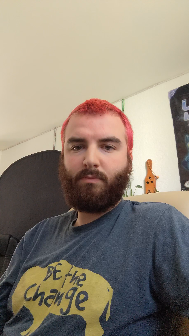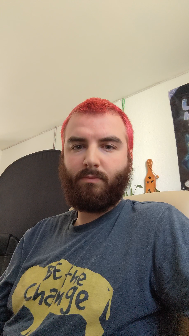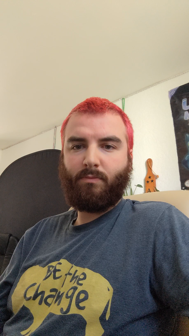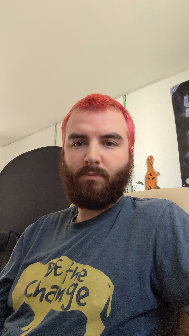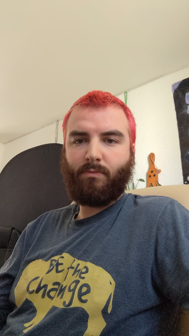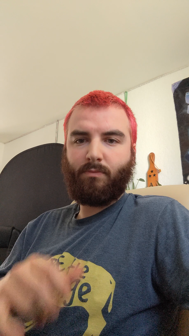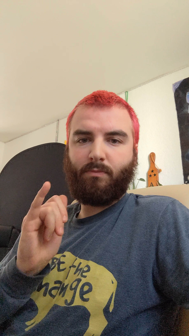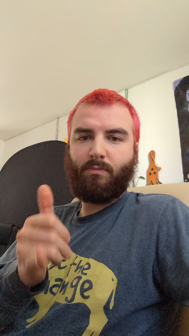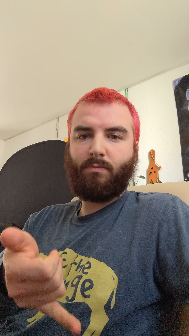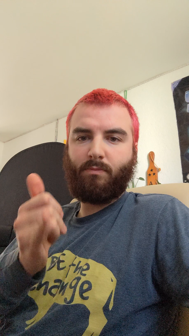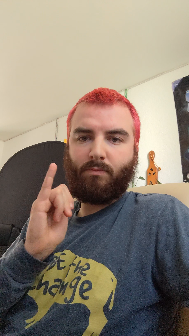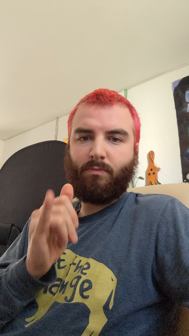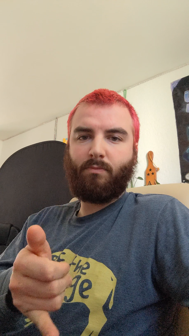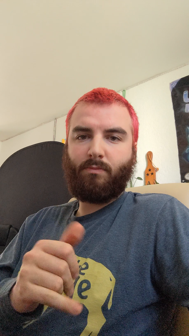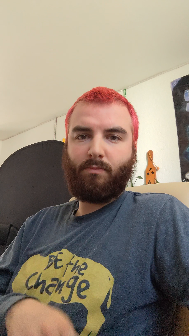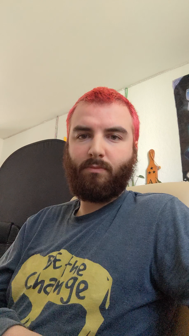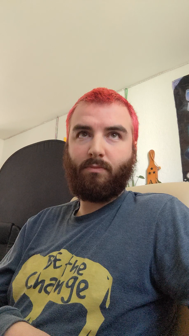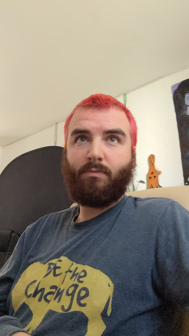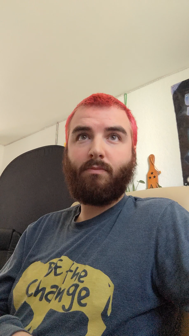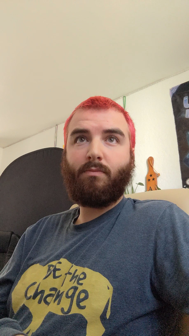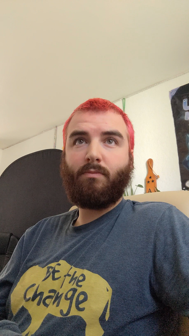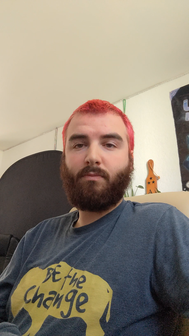rocking chair